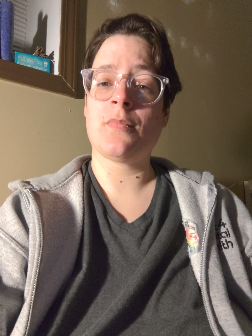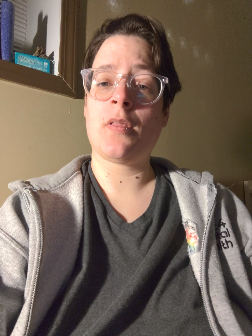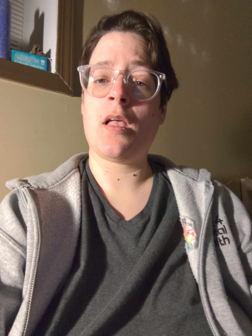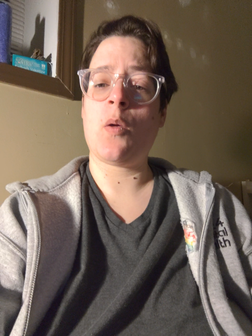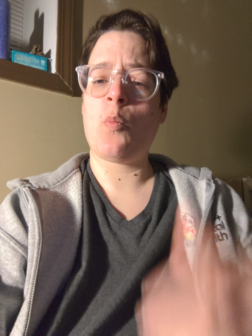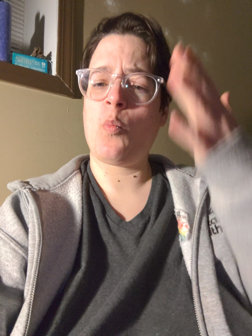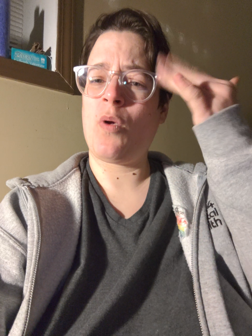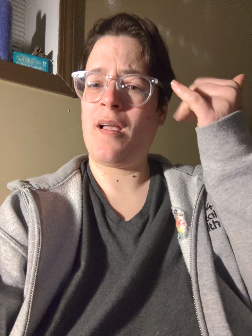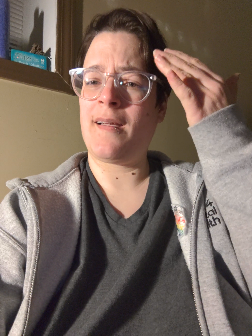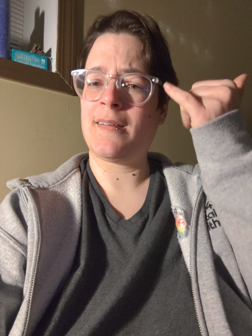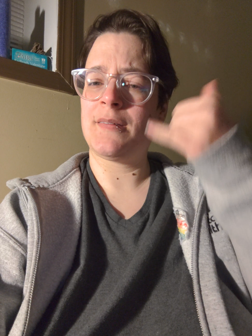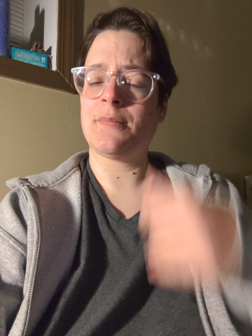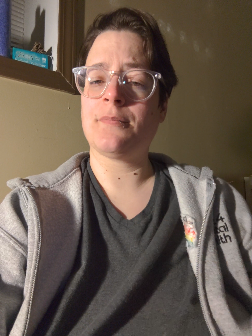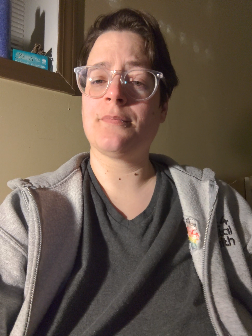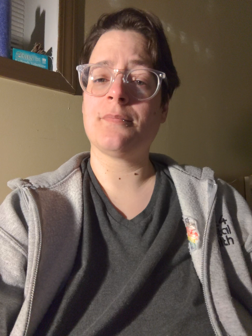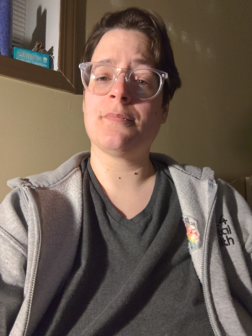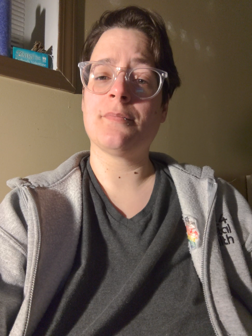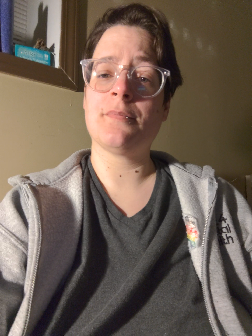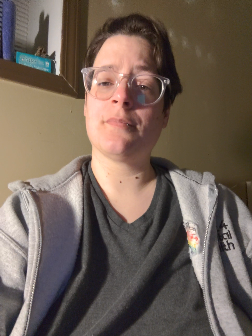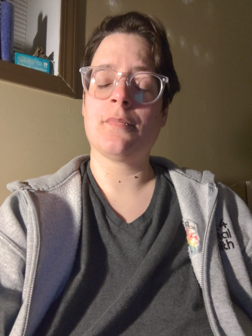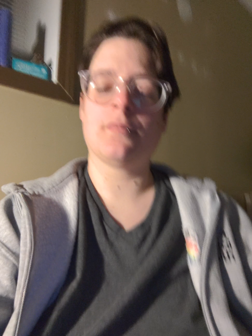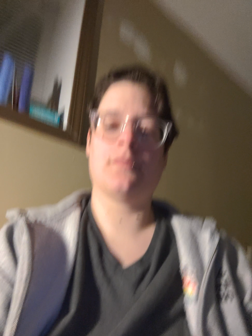why